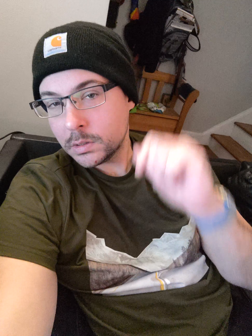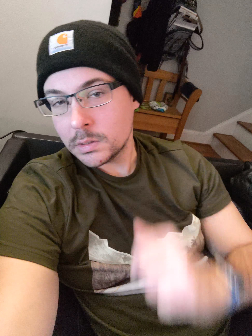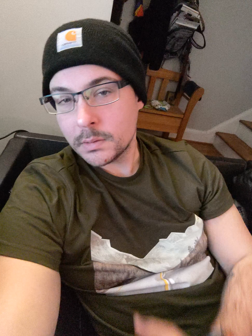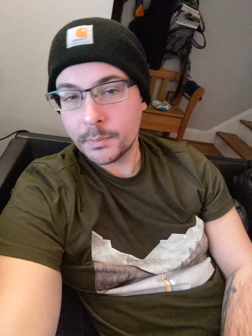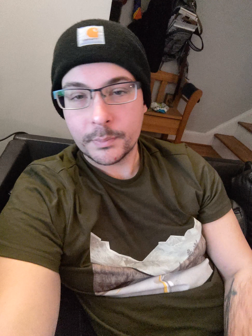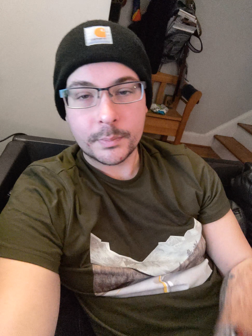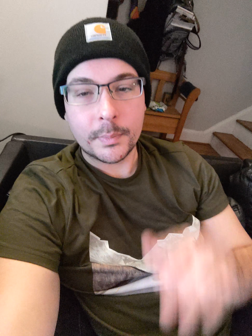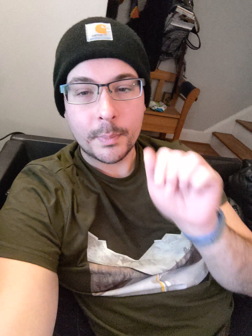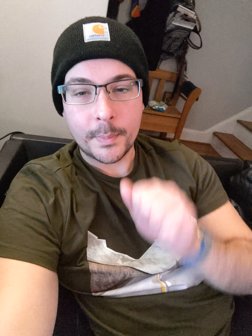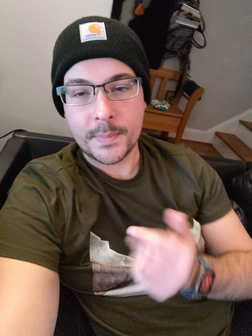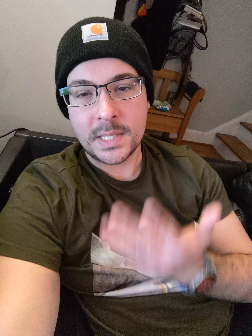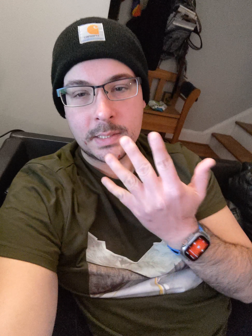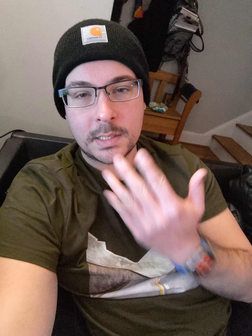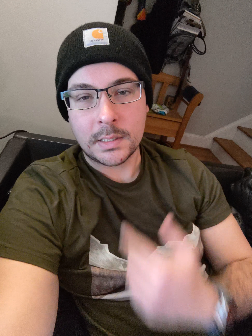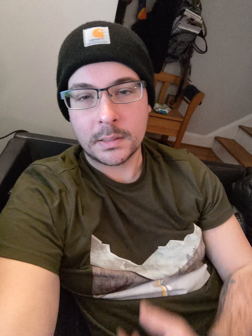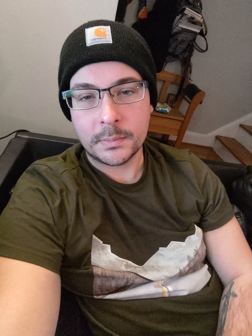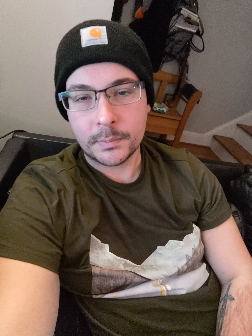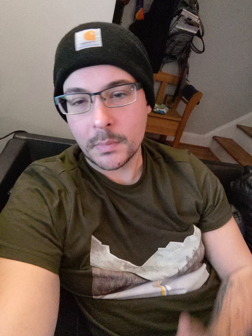mitten